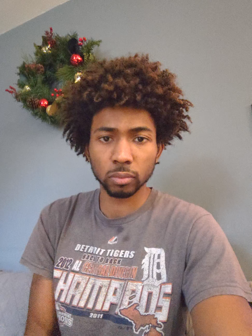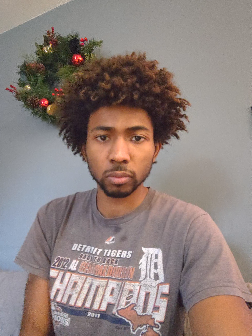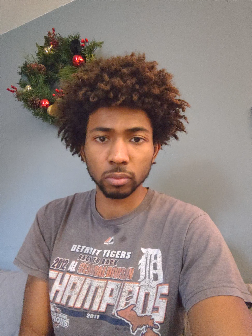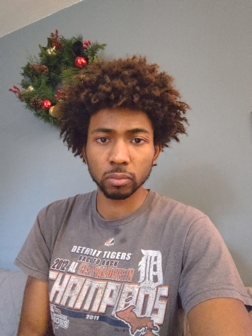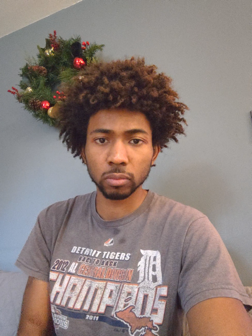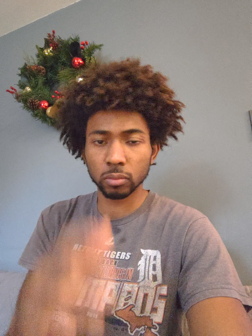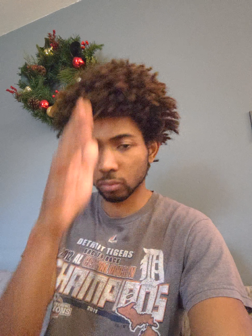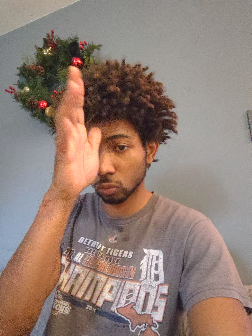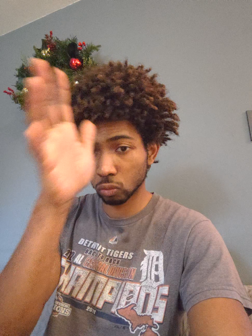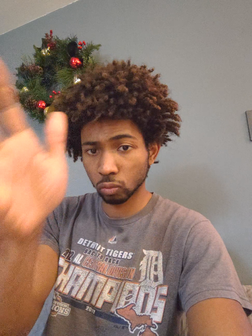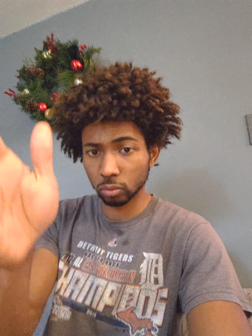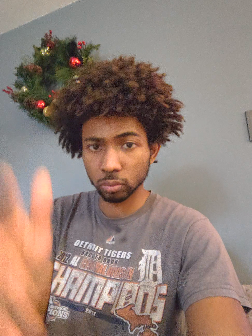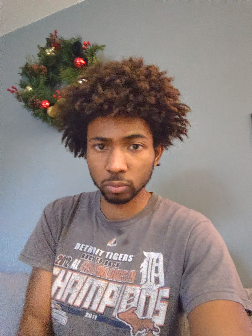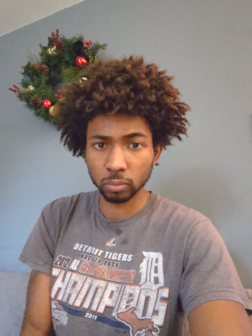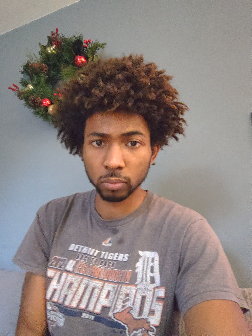grandpa